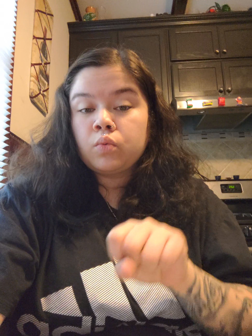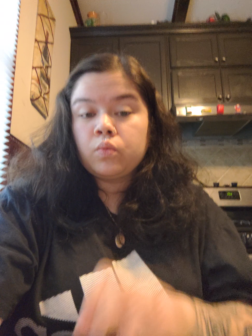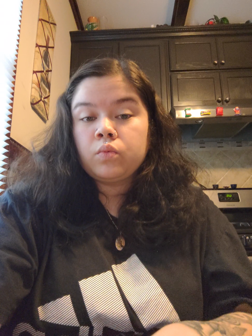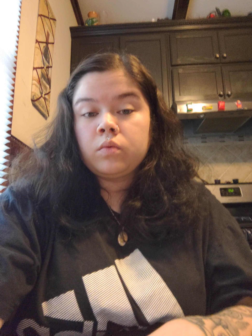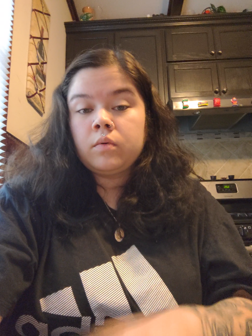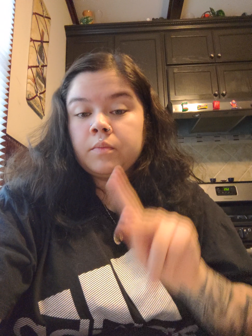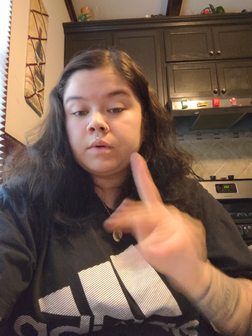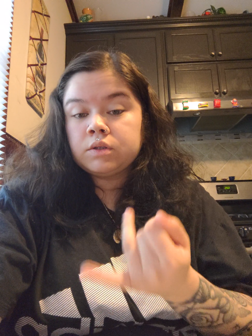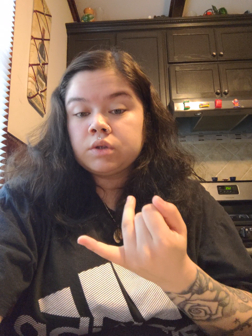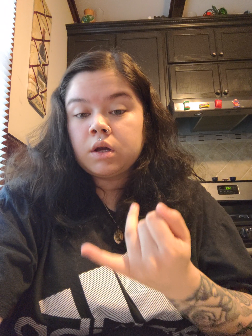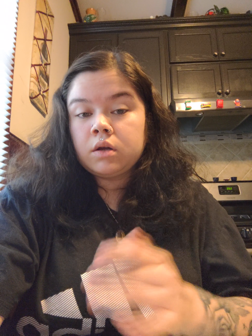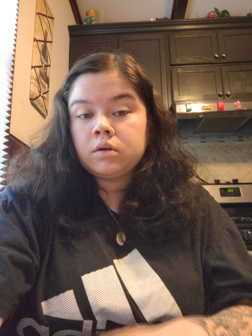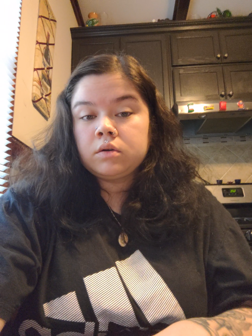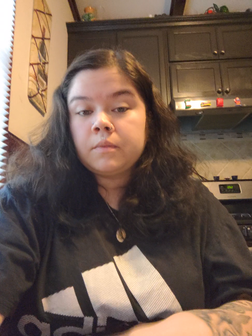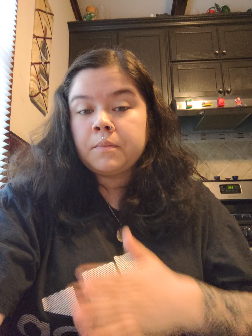pajamas